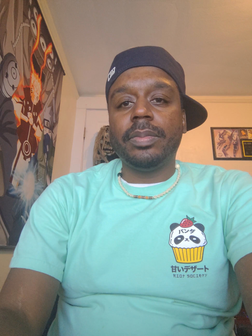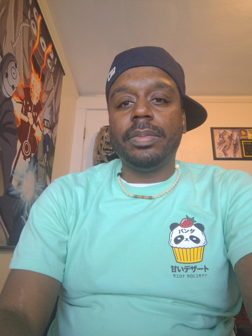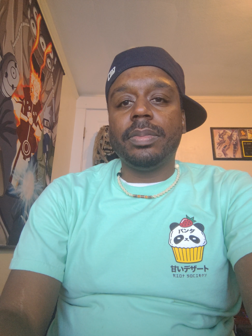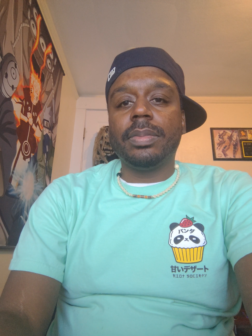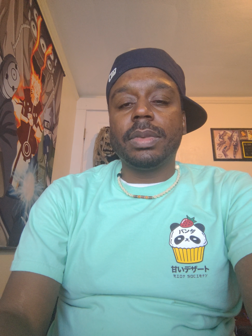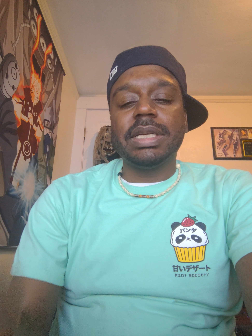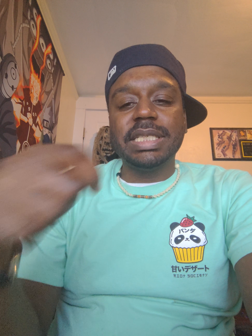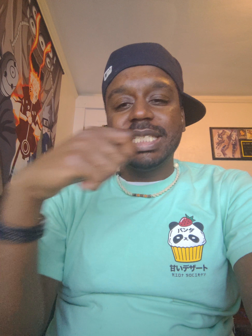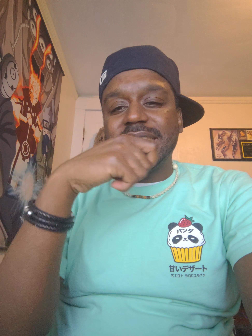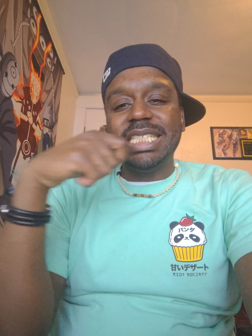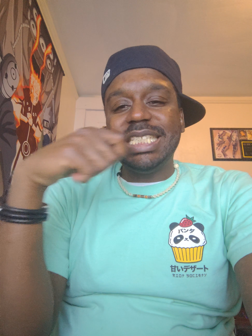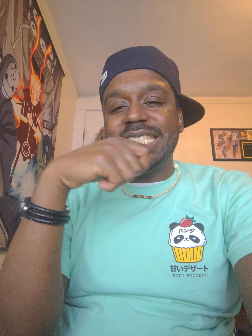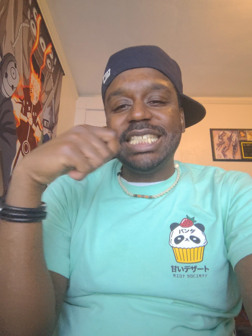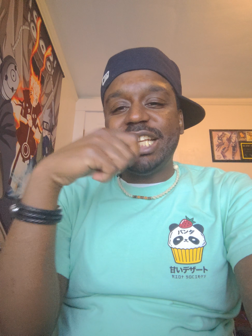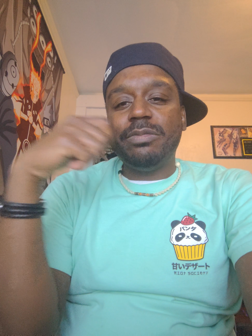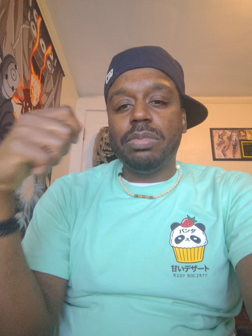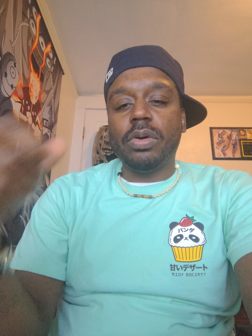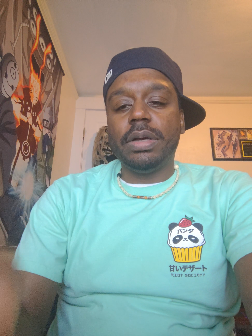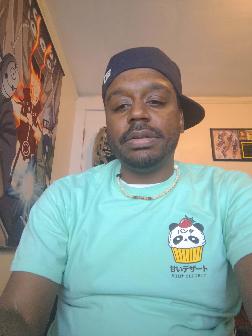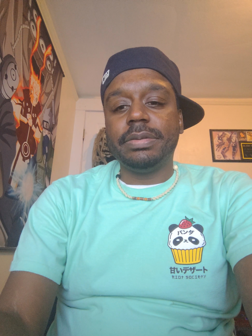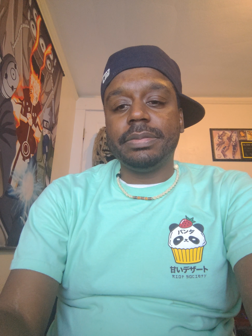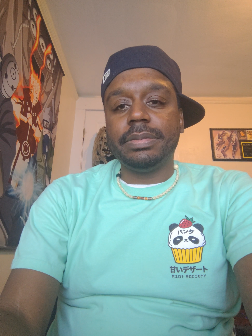toothbrush